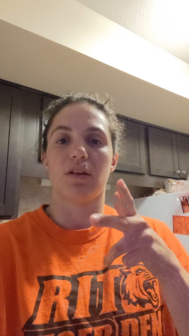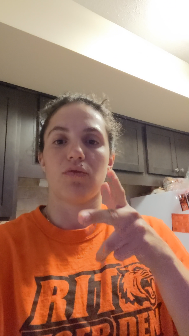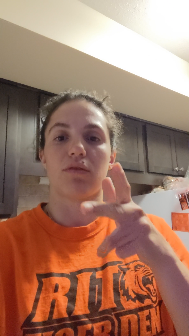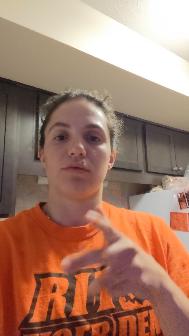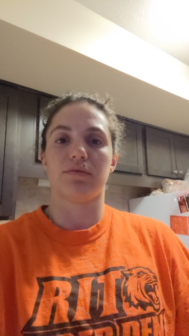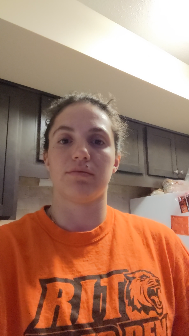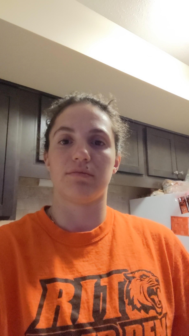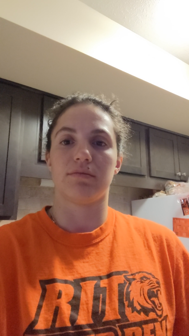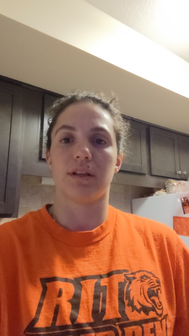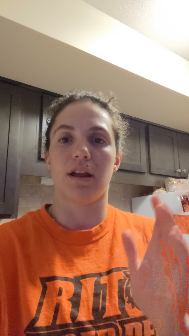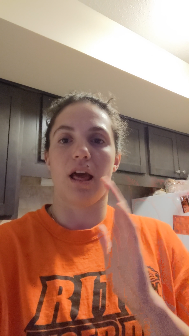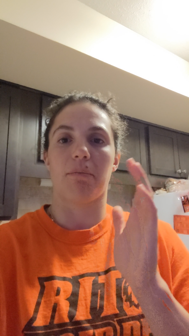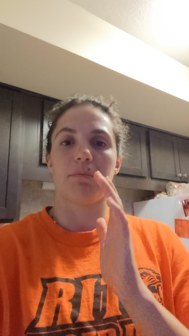clap